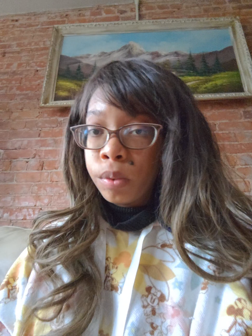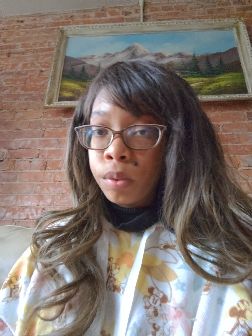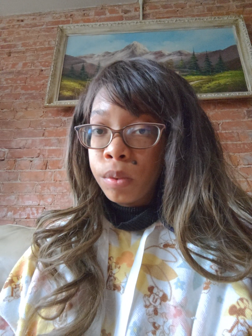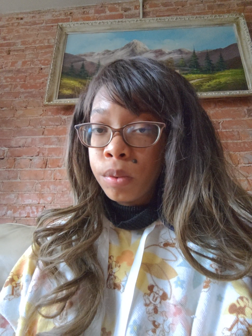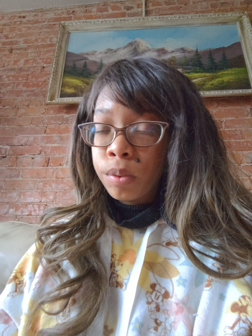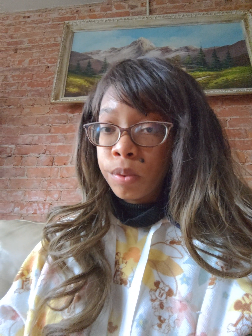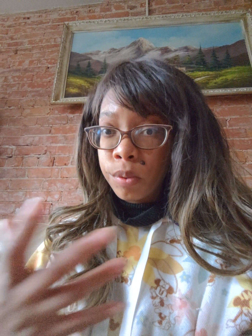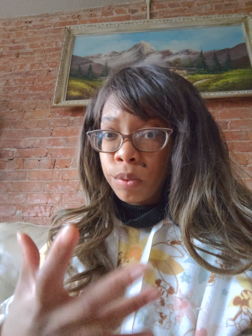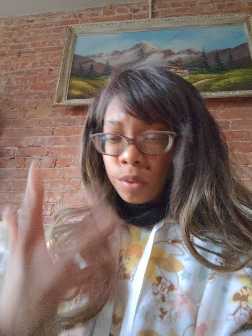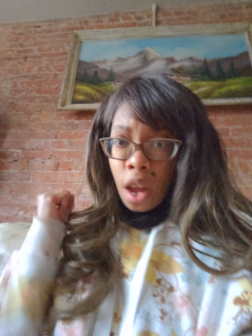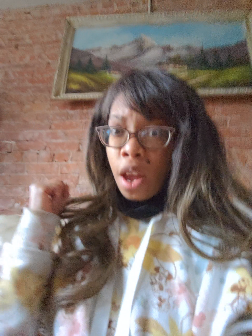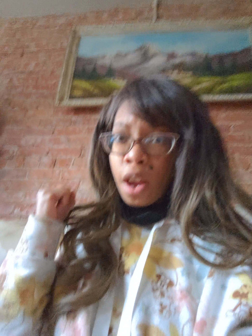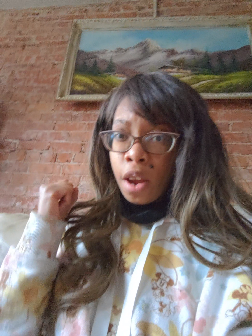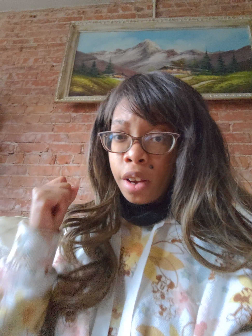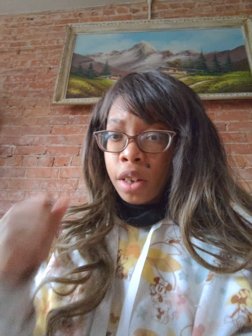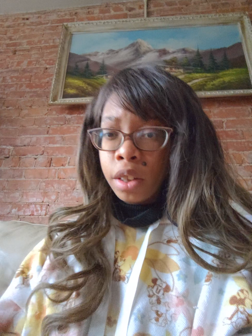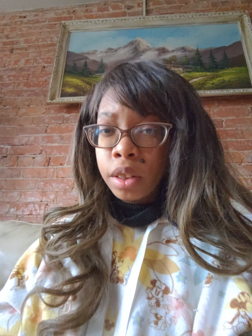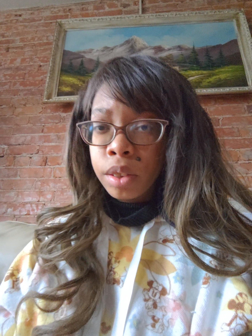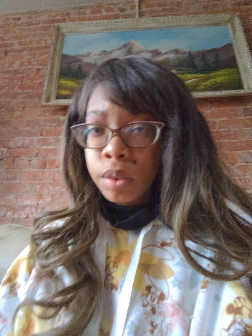fast